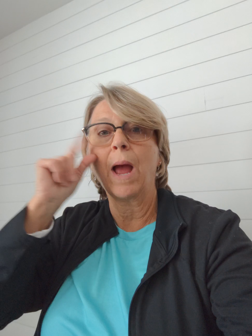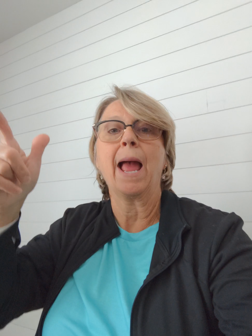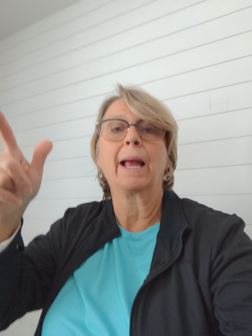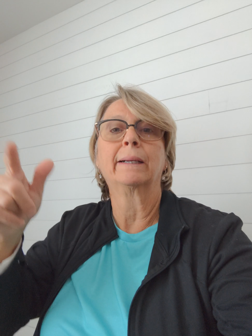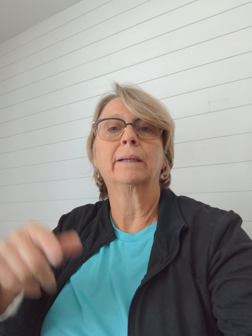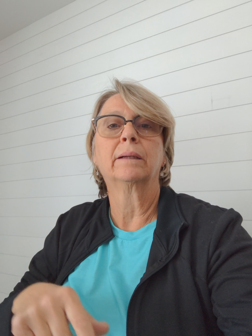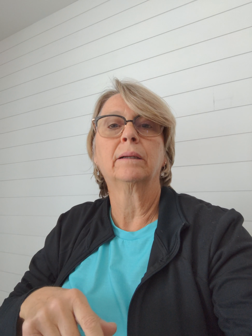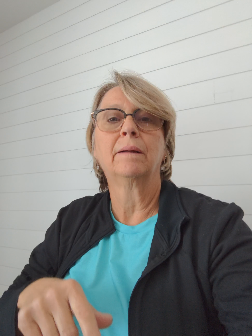awake